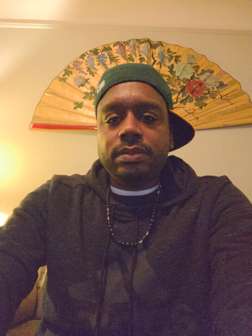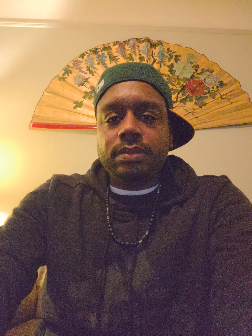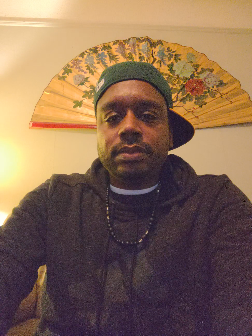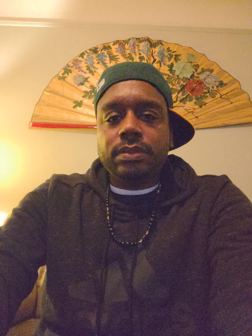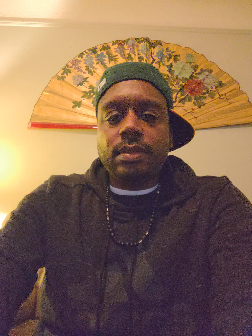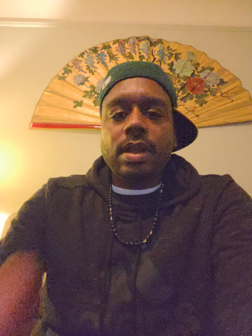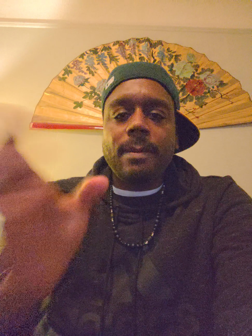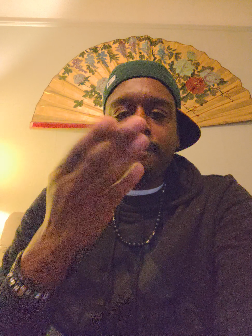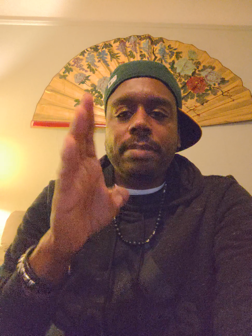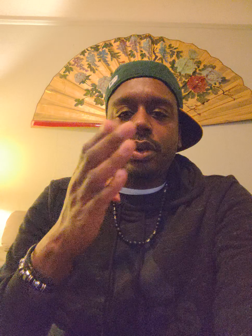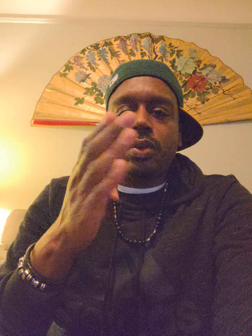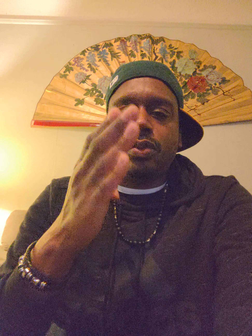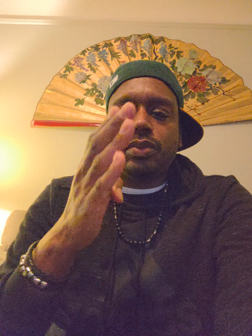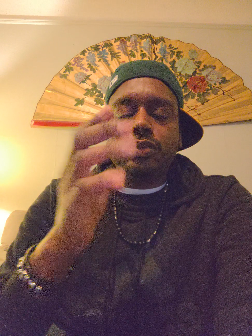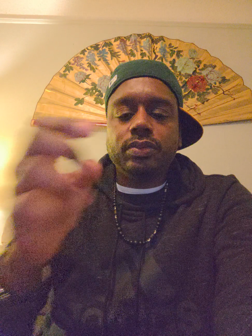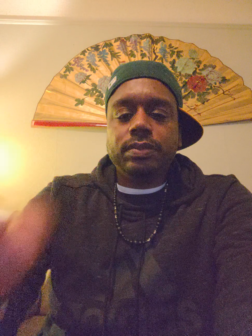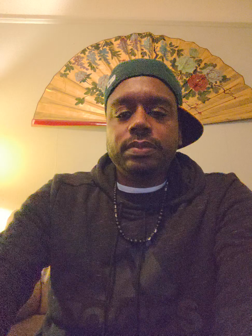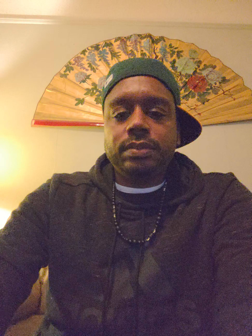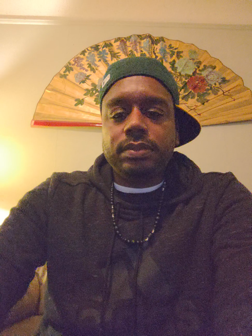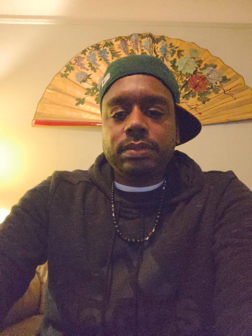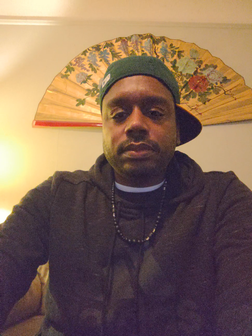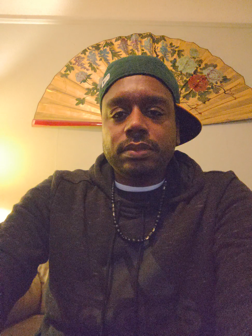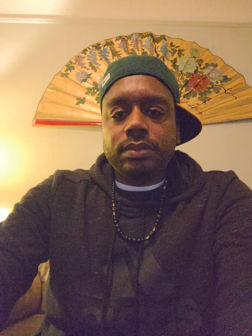blue